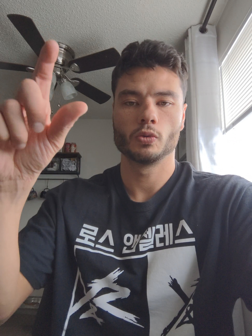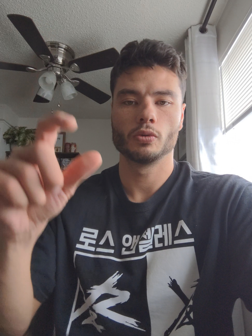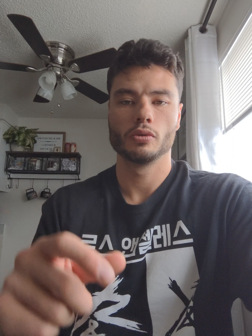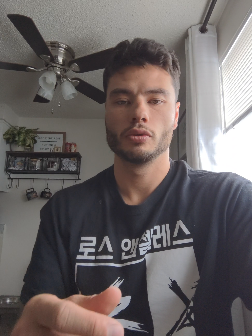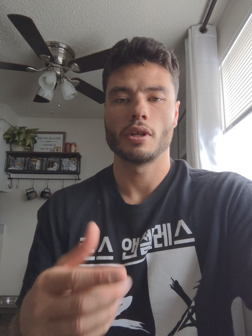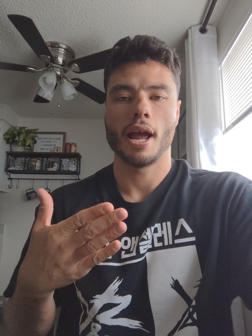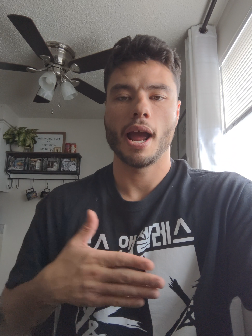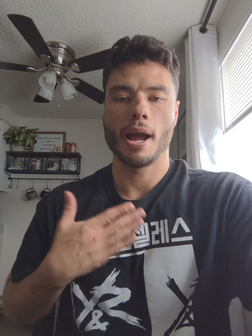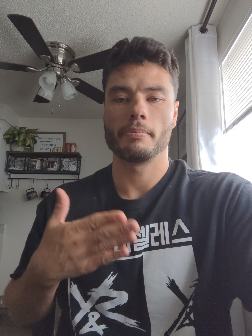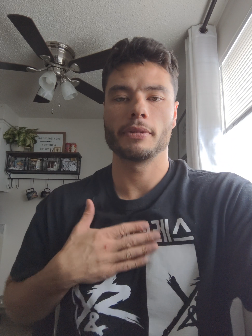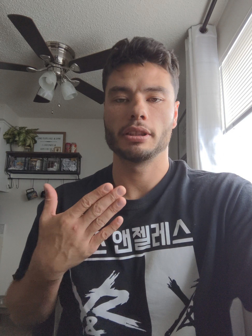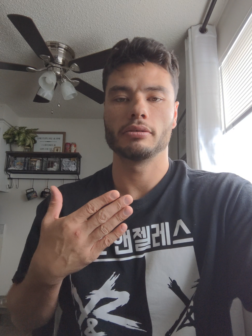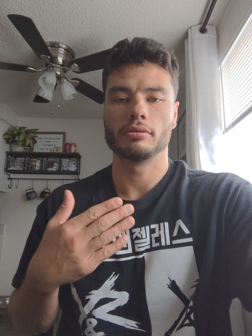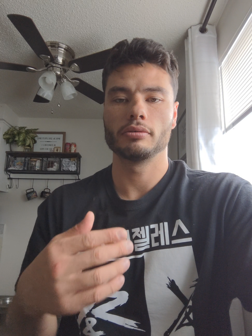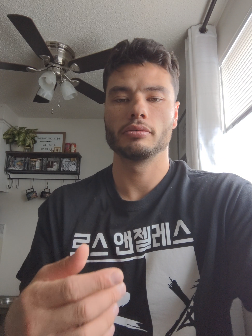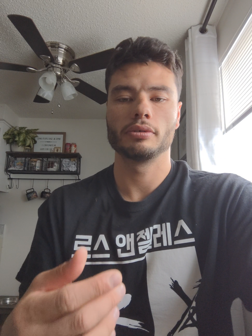happy